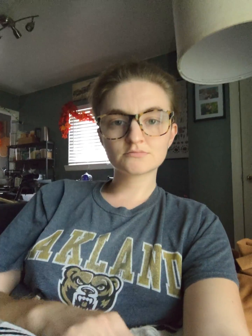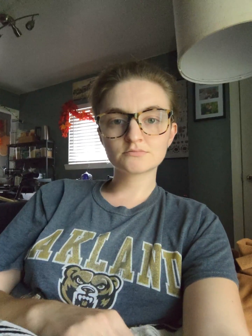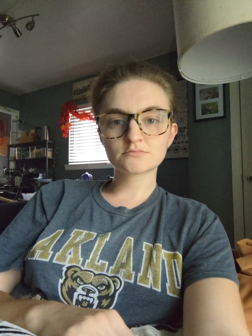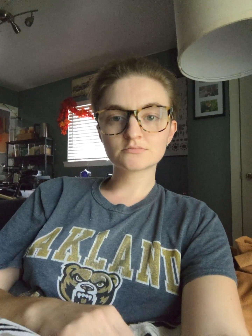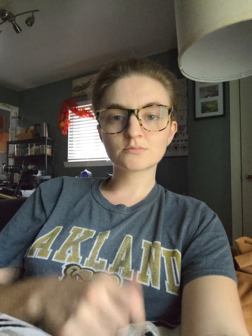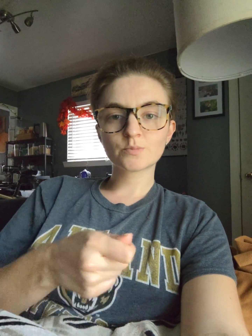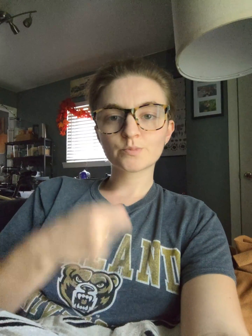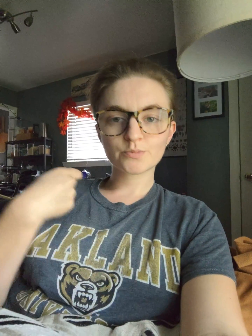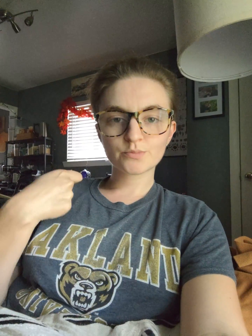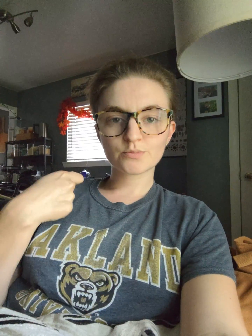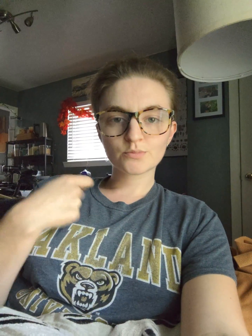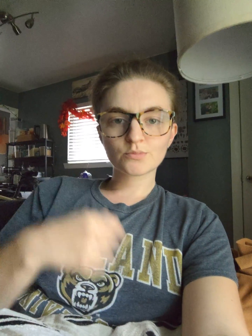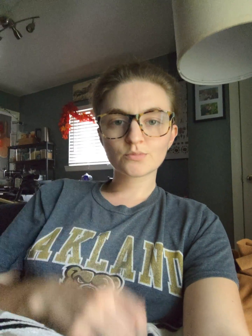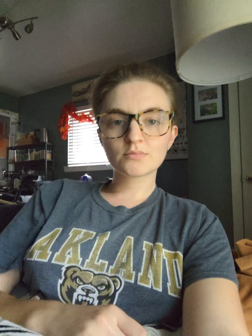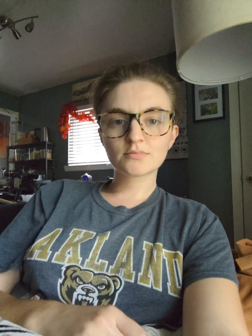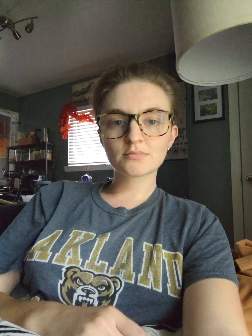pull